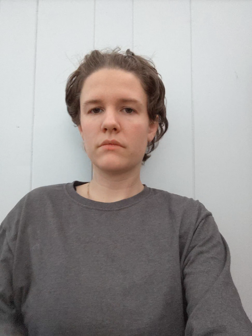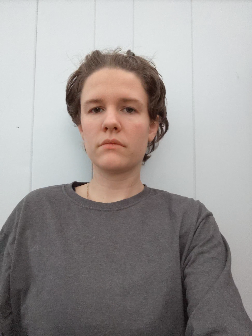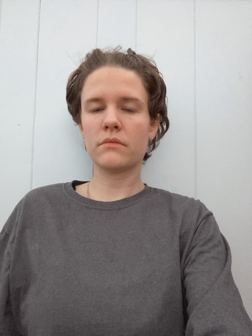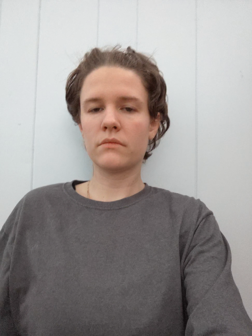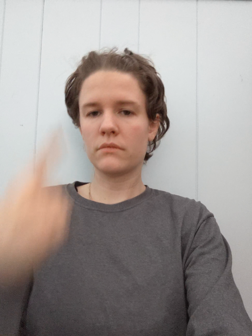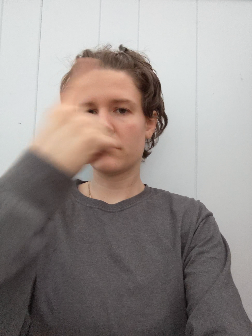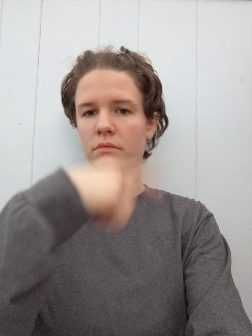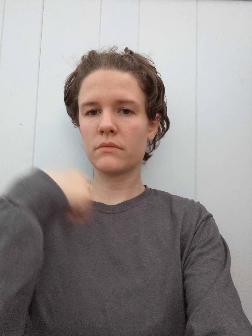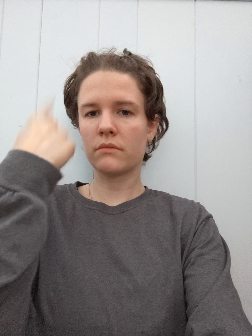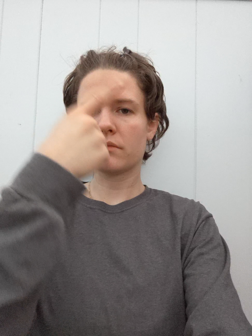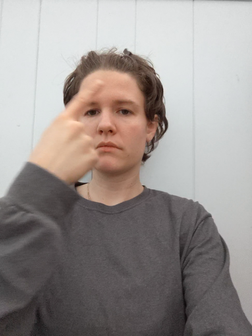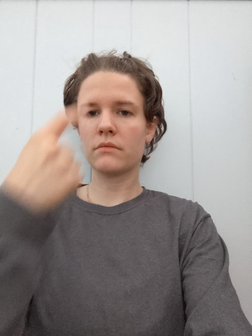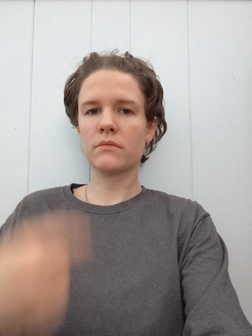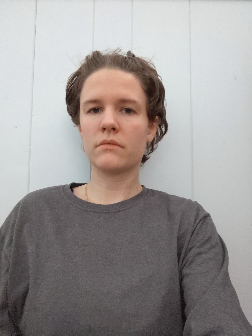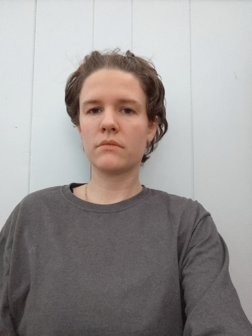look